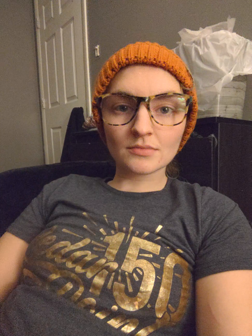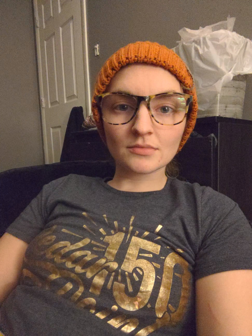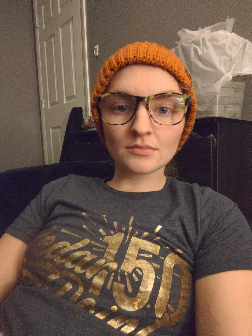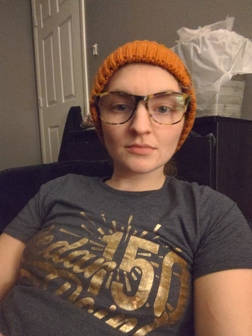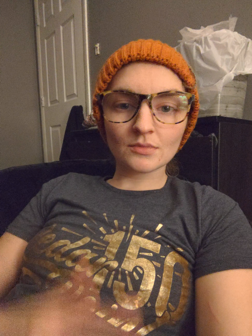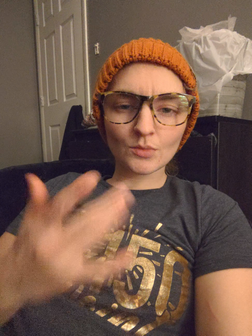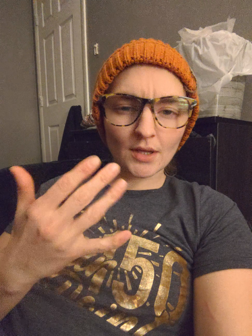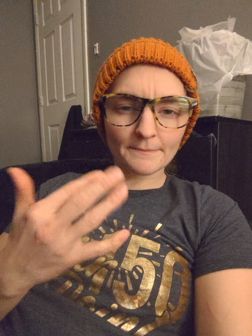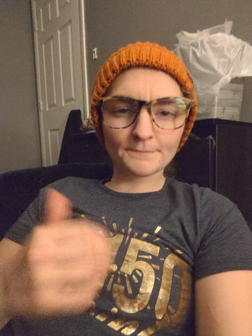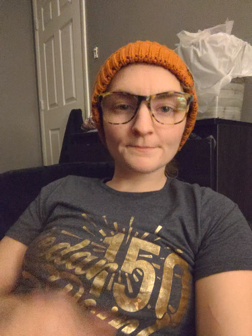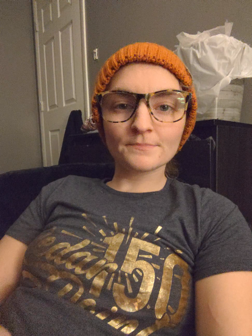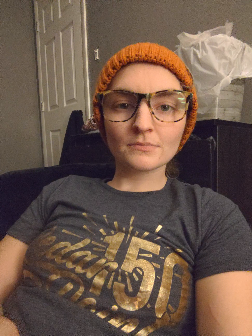wait